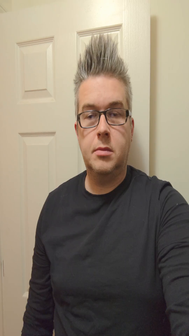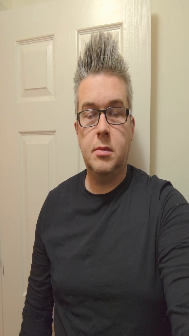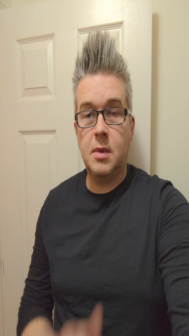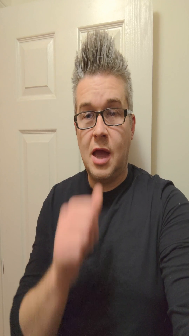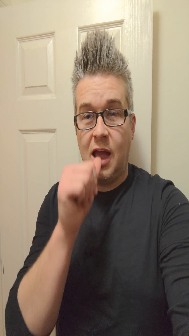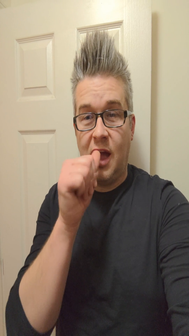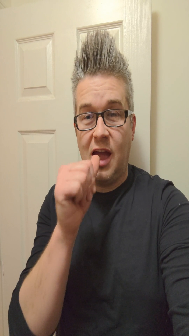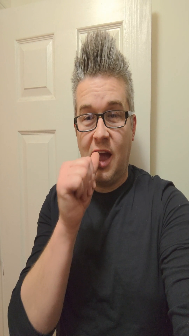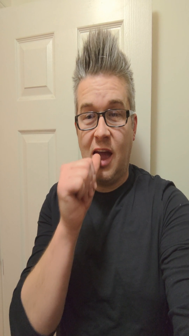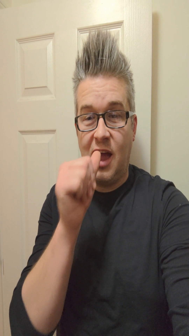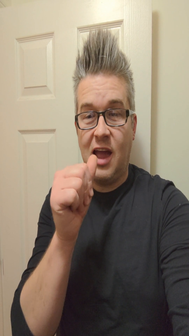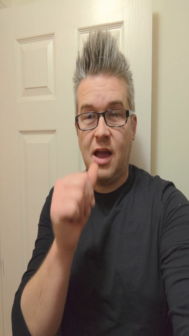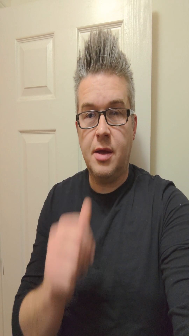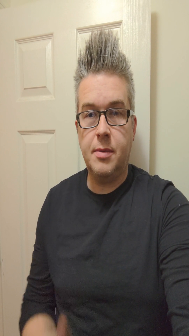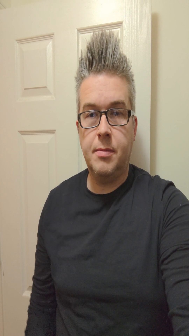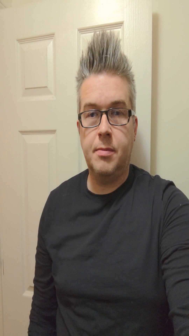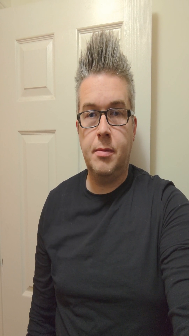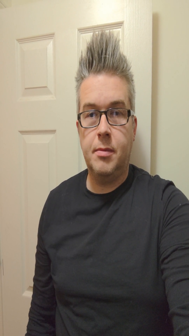nuts